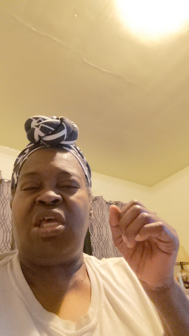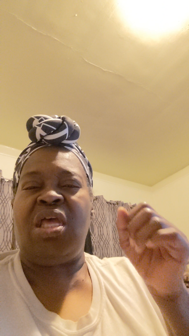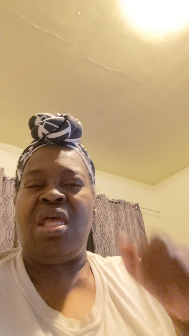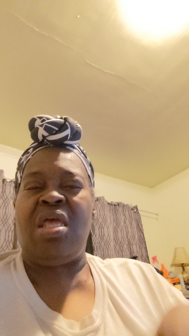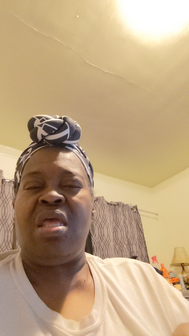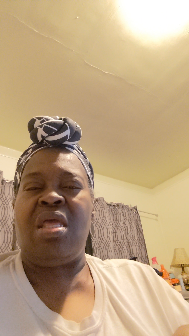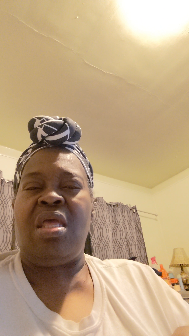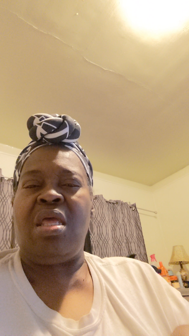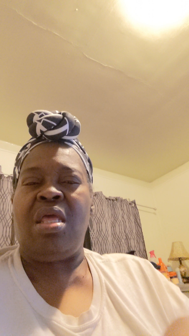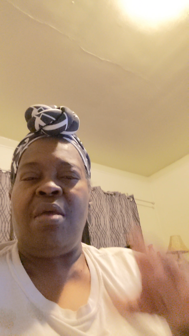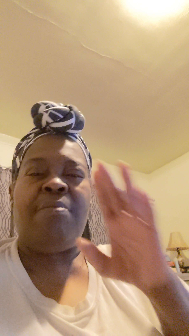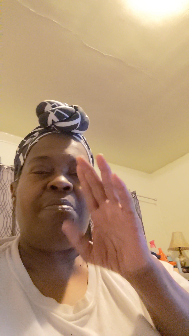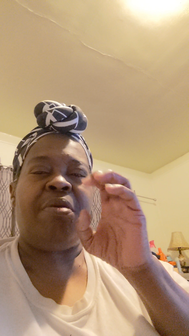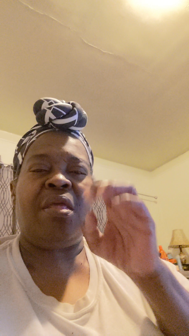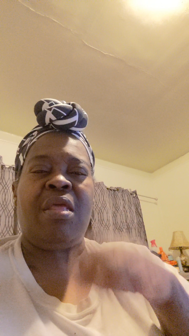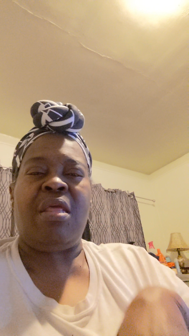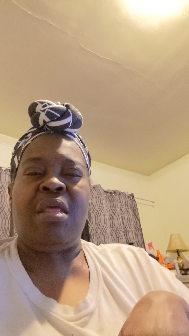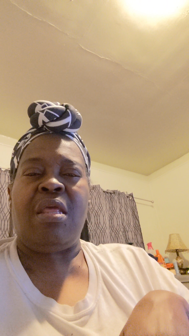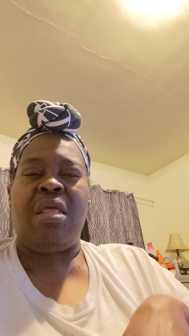be